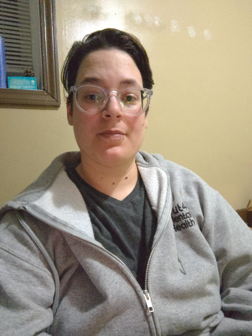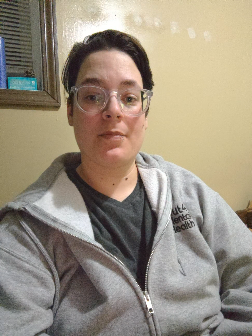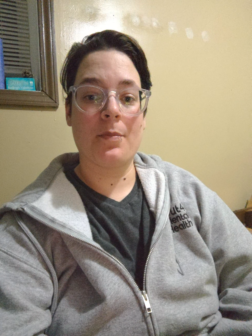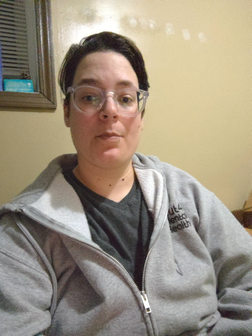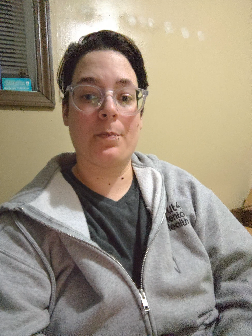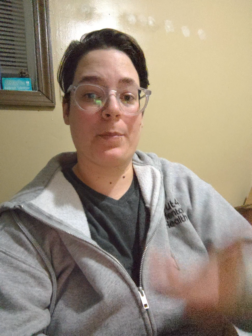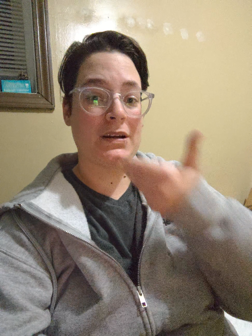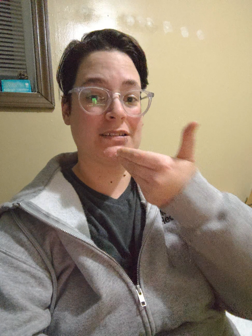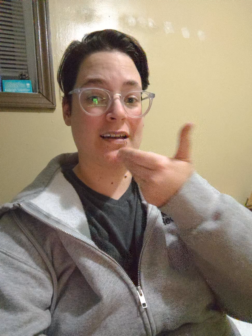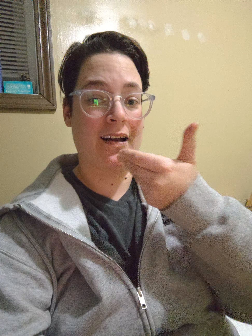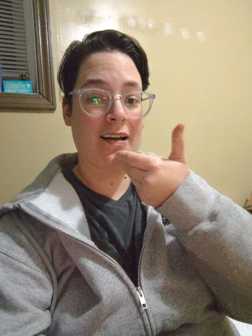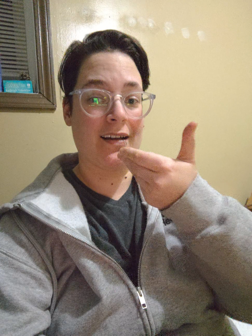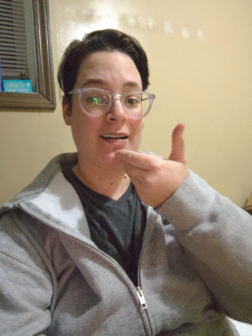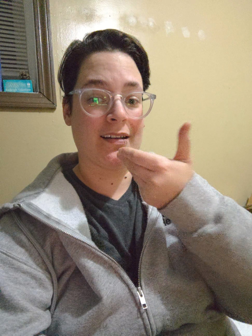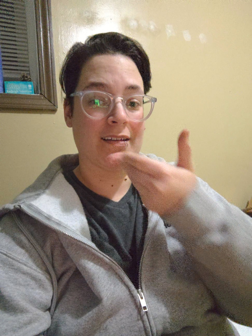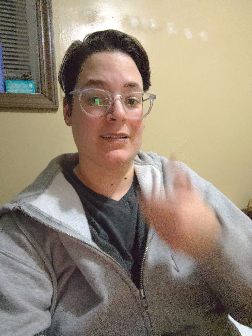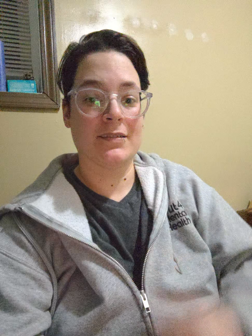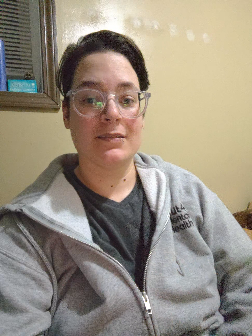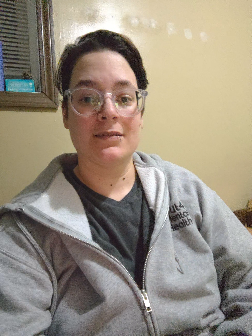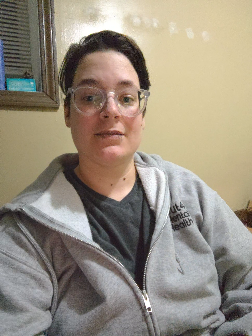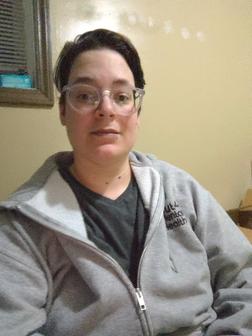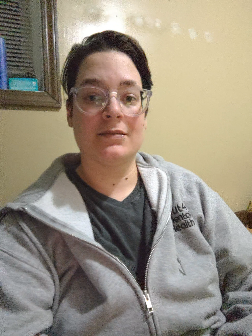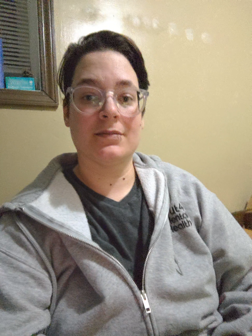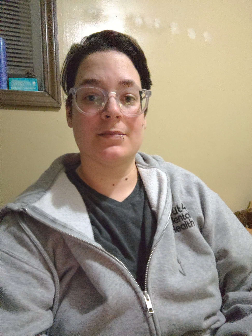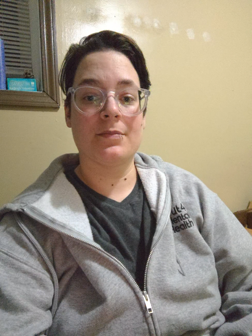pizza